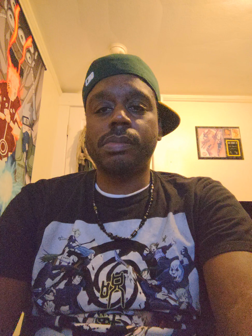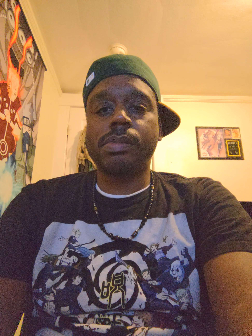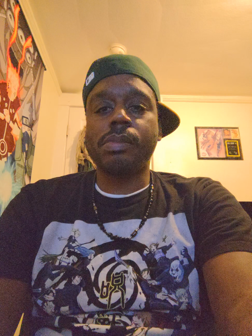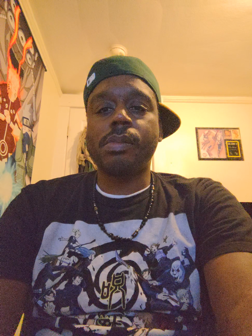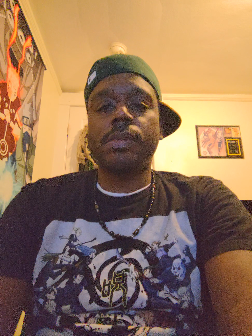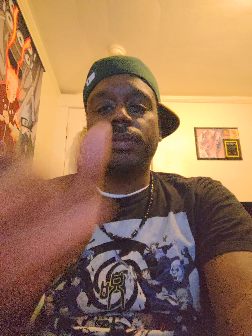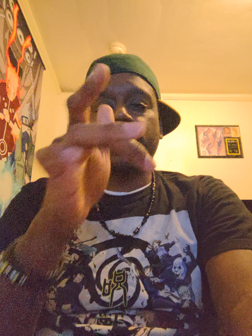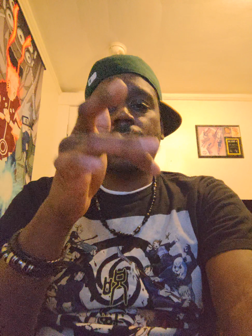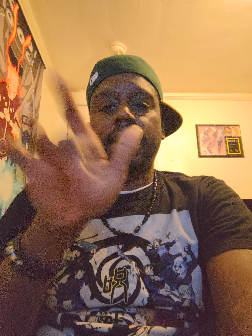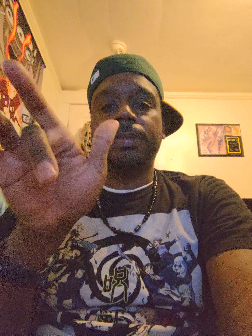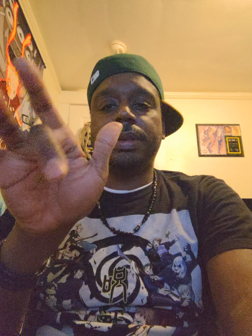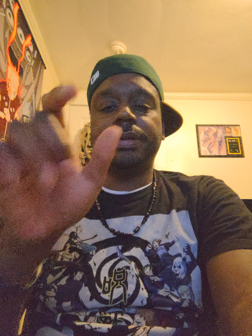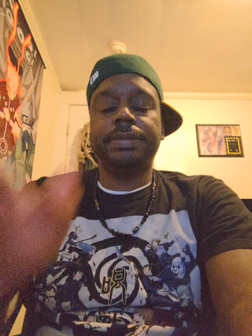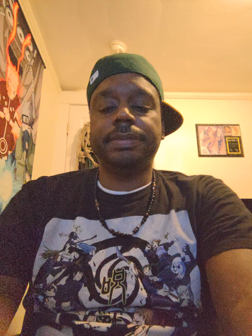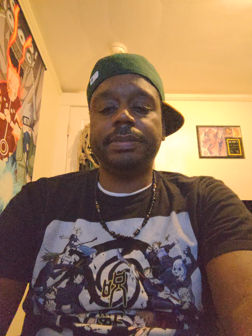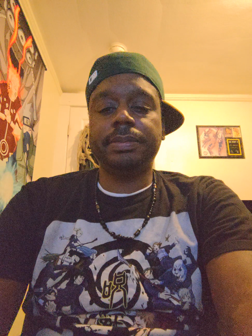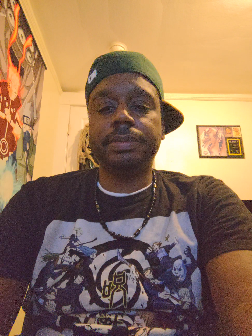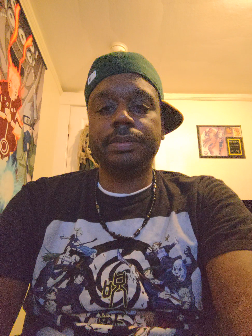empty